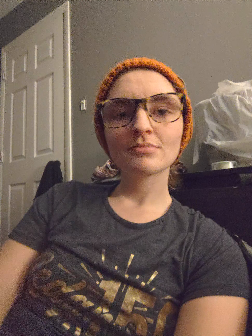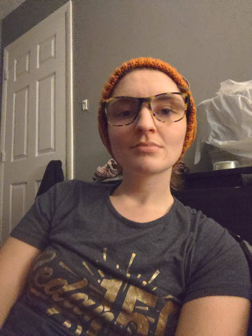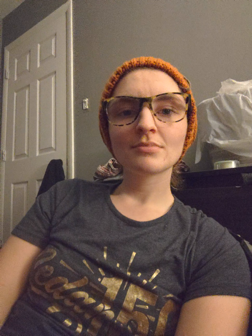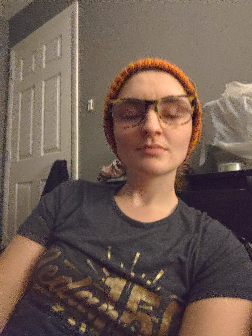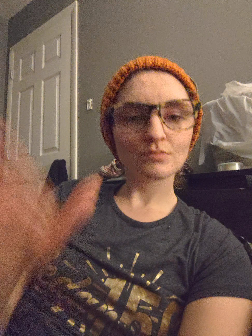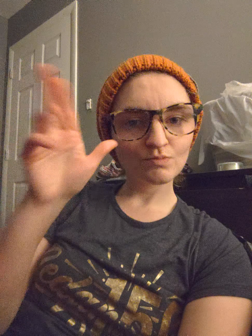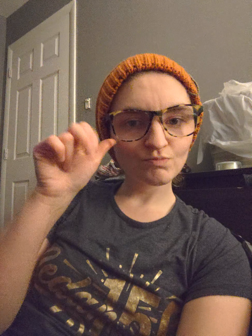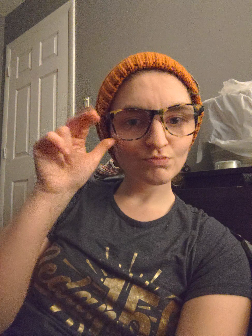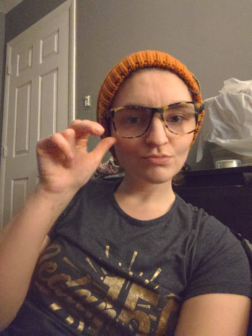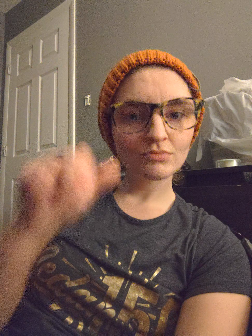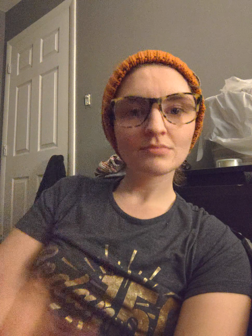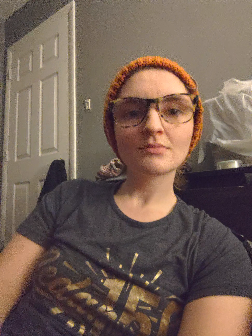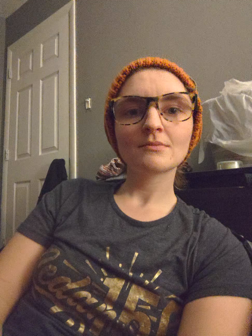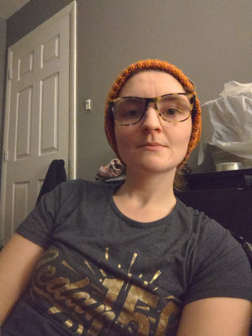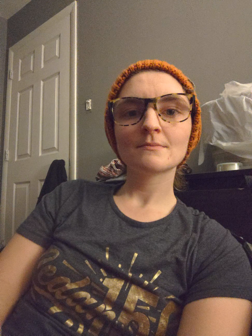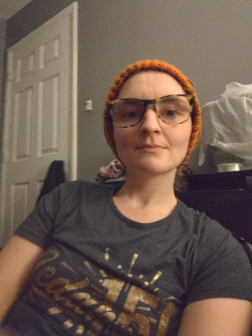horse